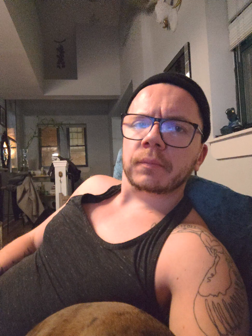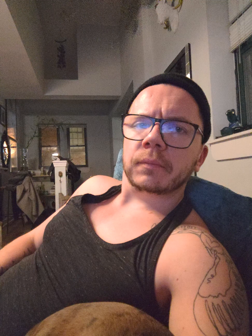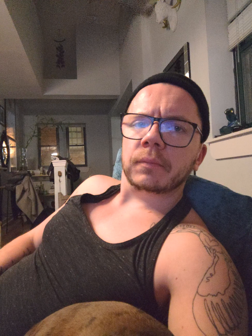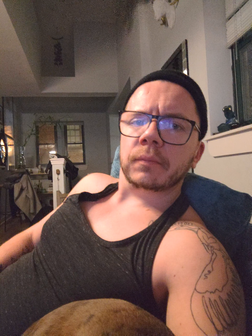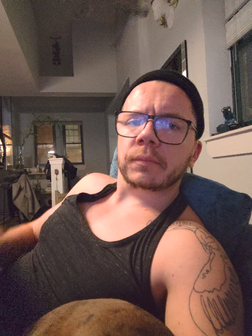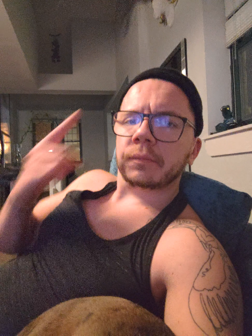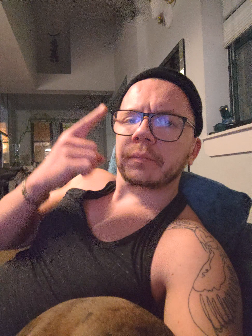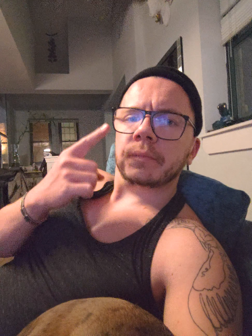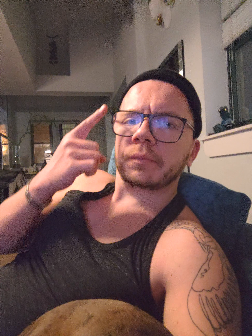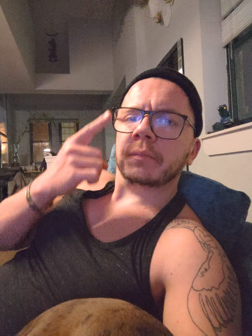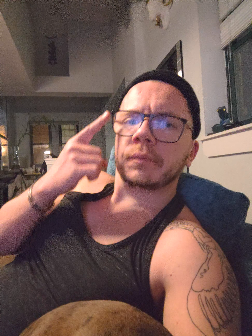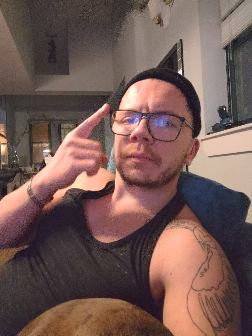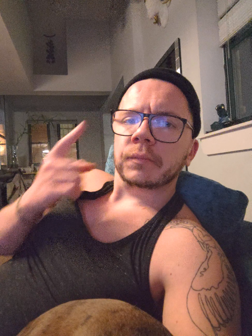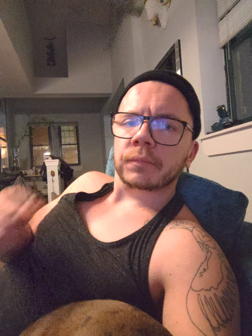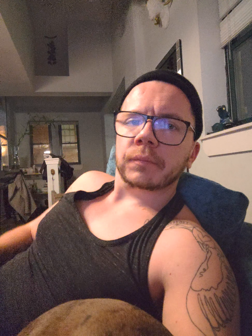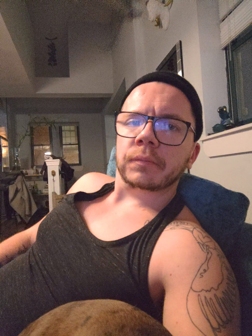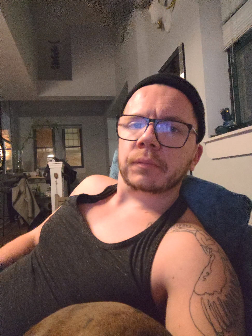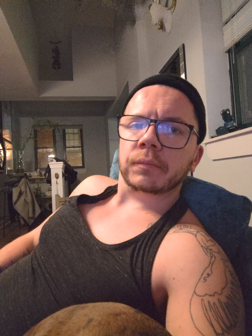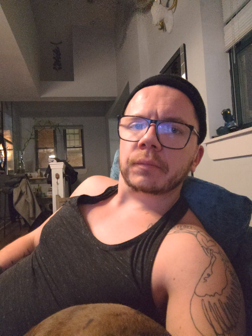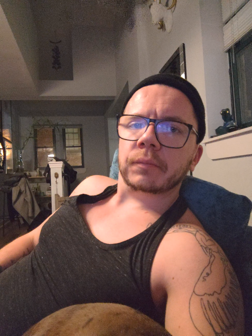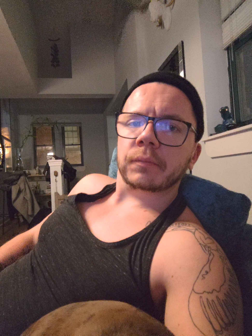think